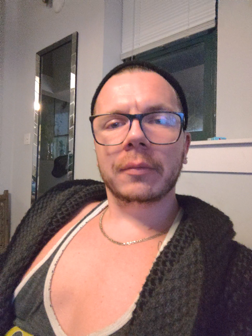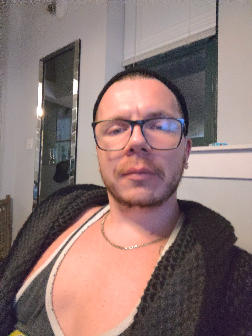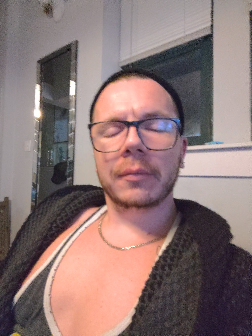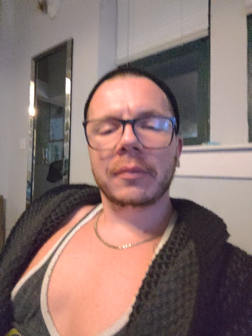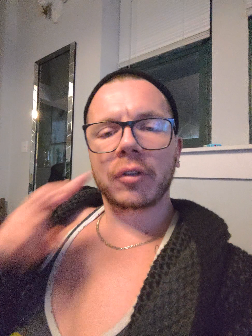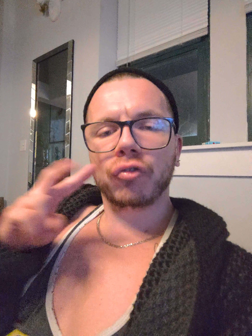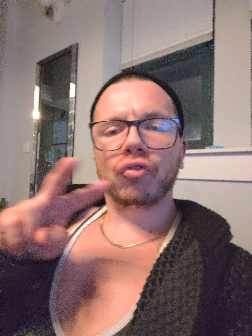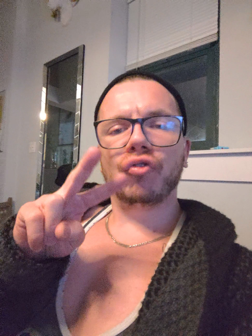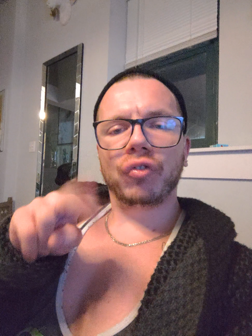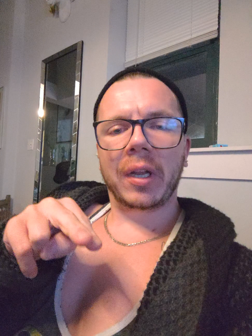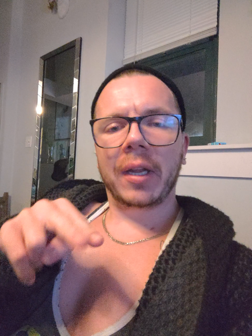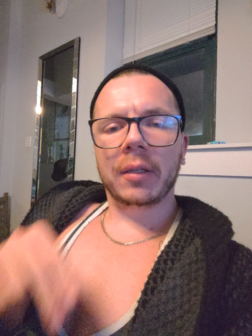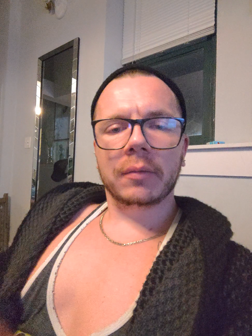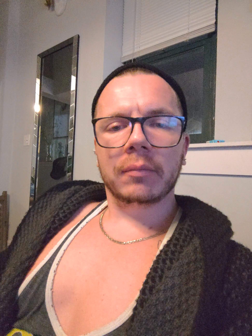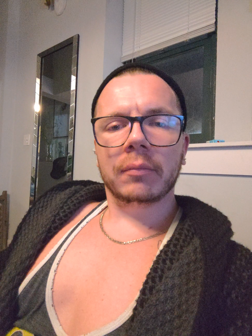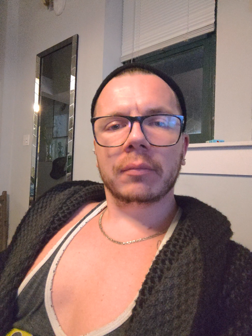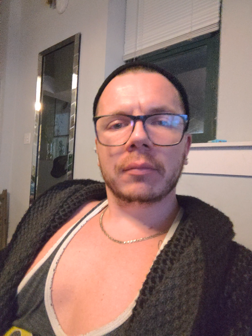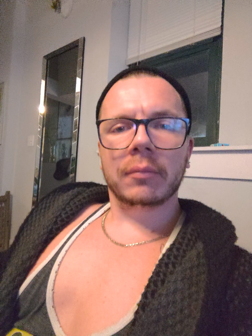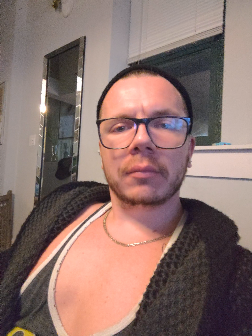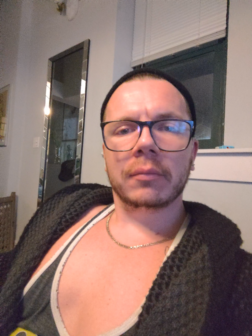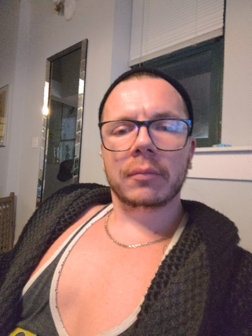read